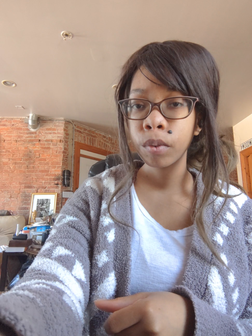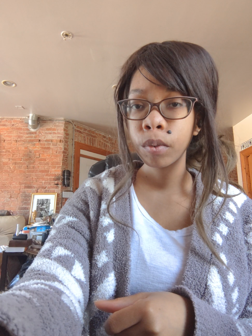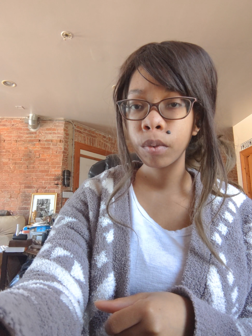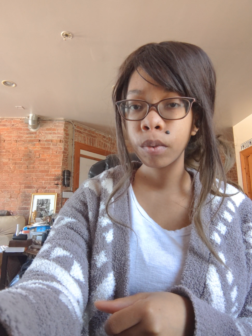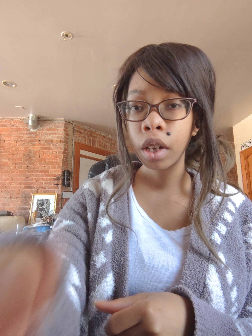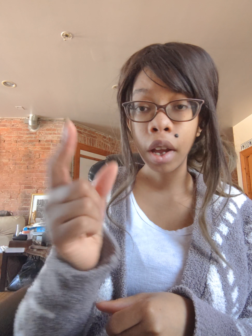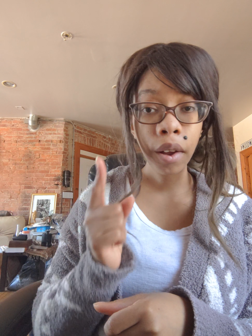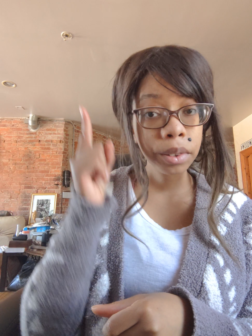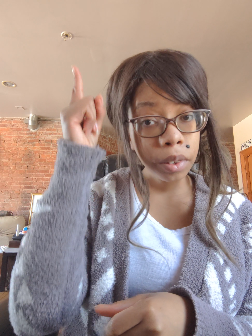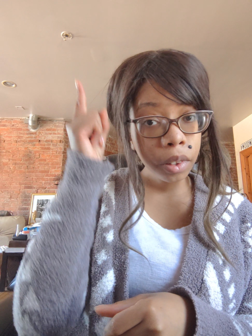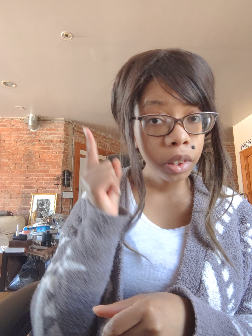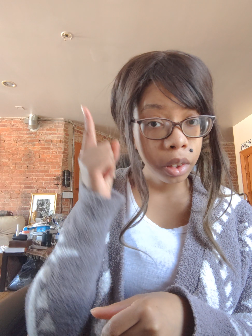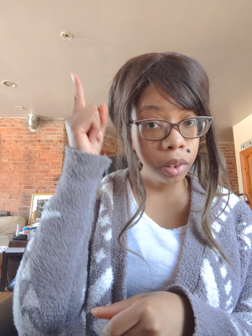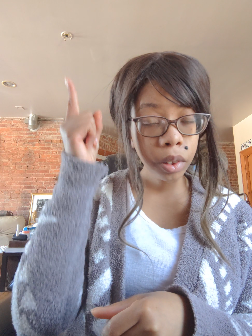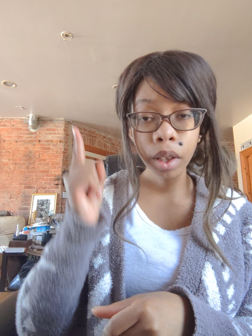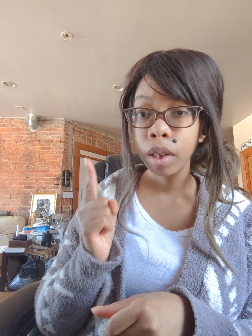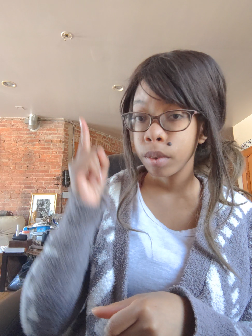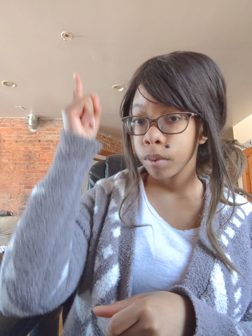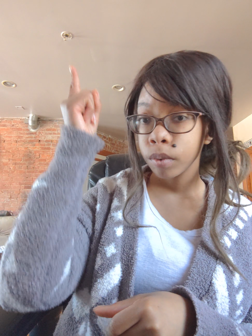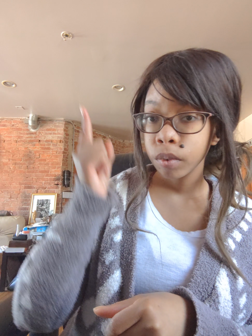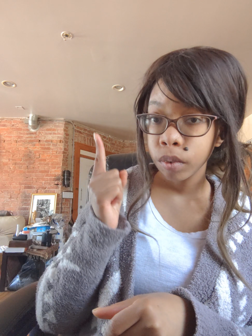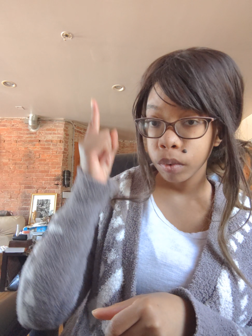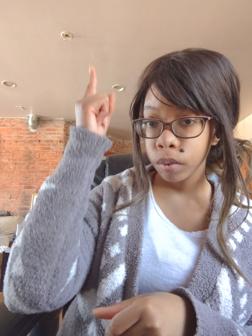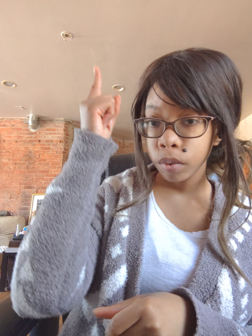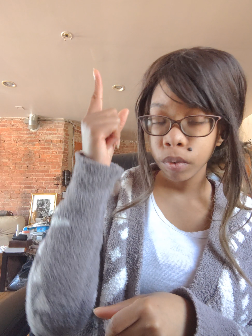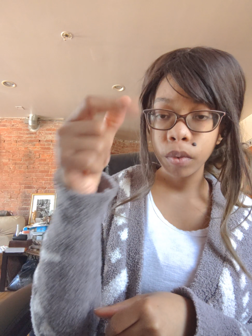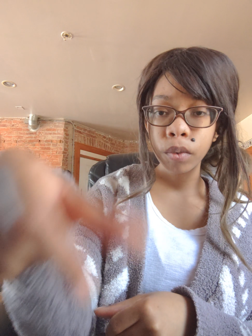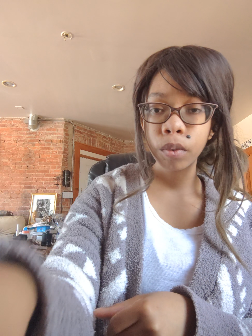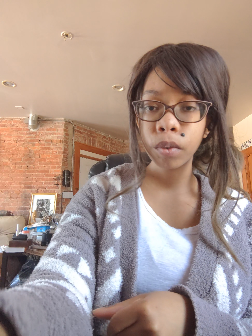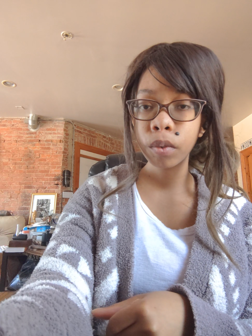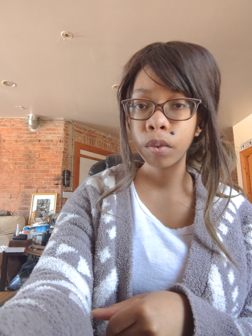up